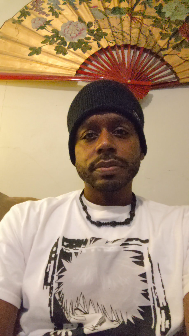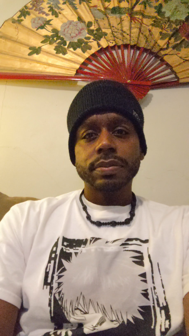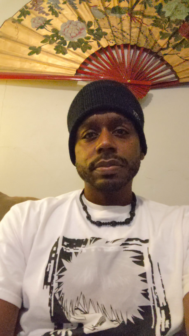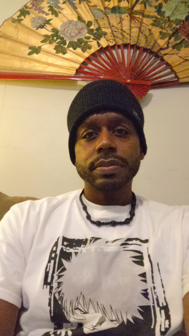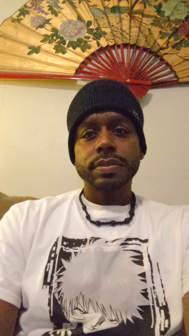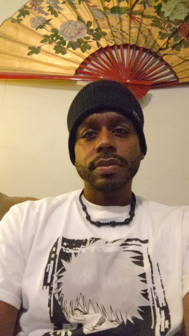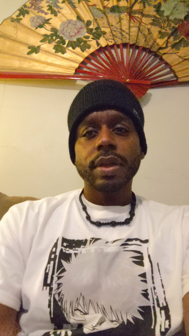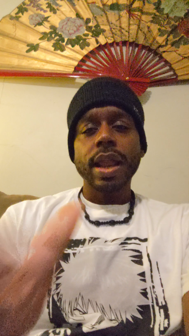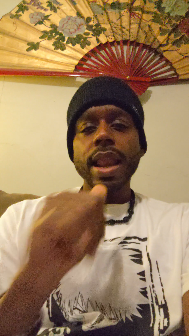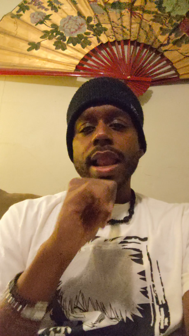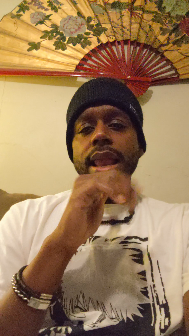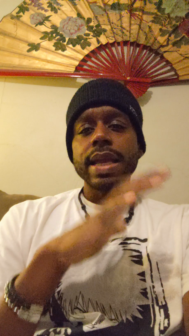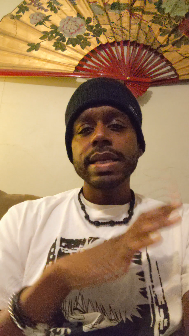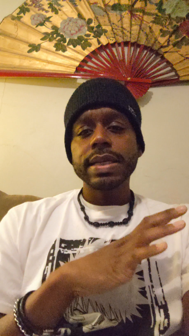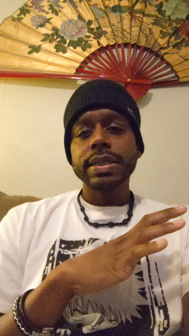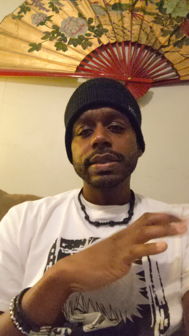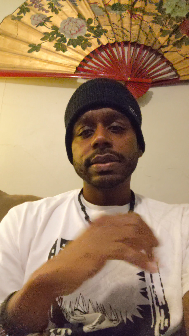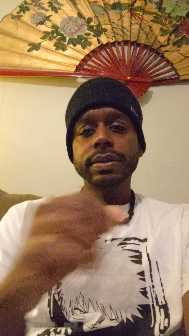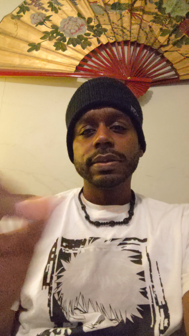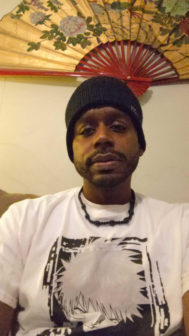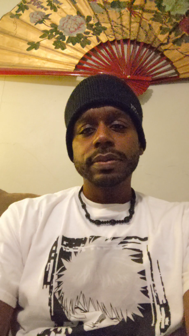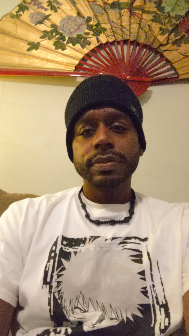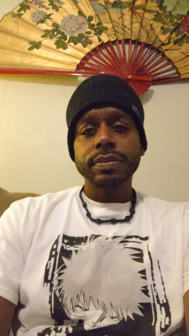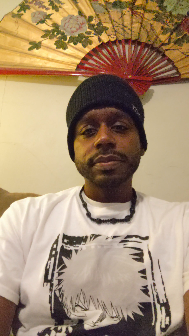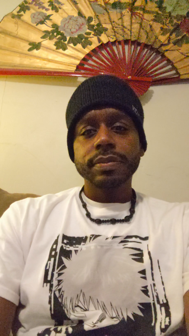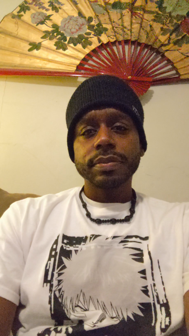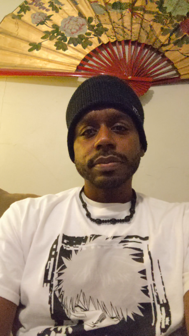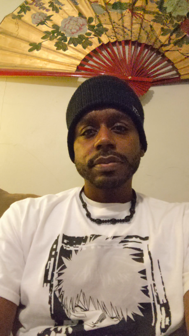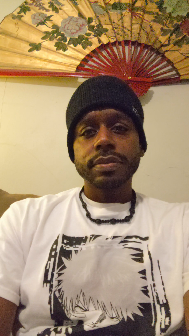lady